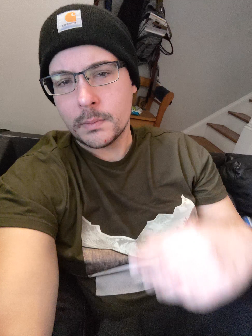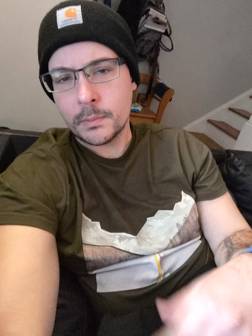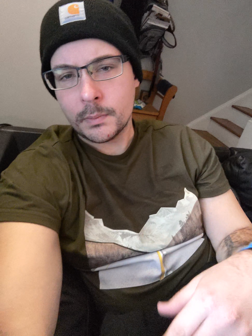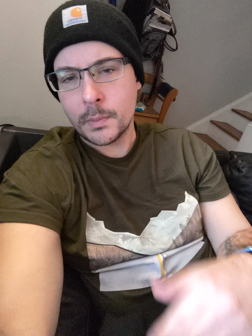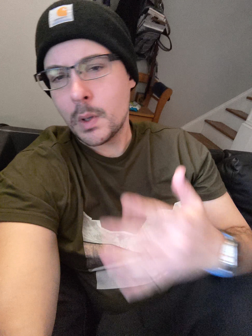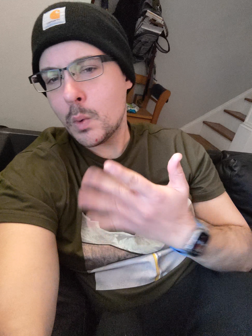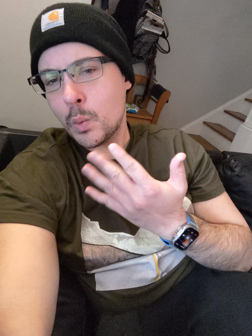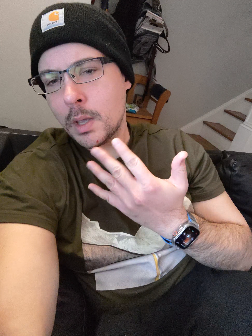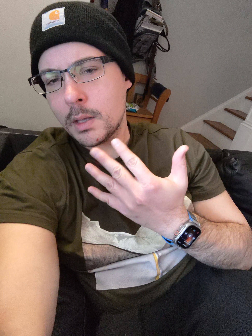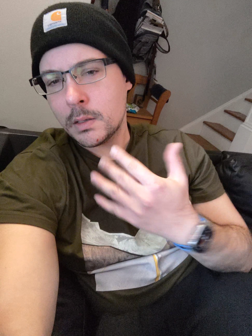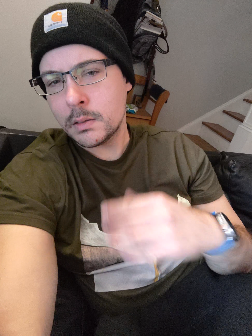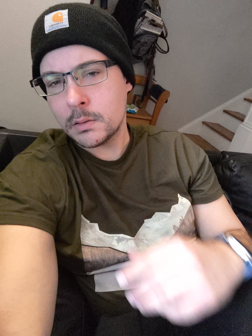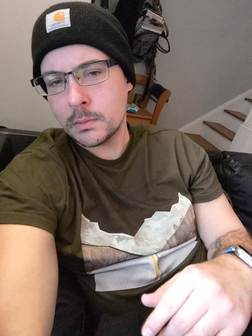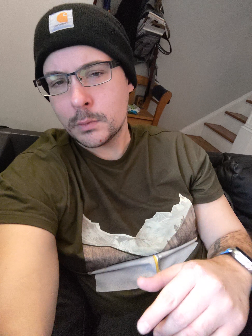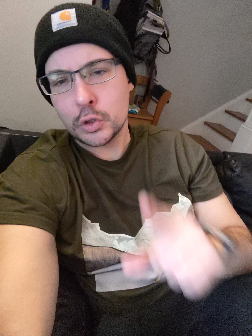wait